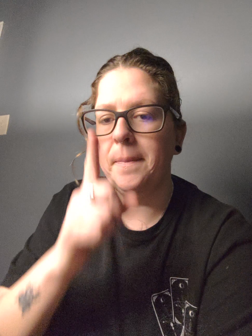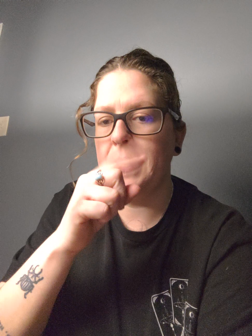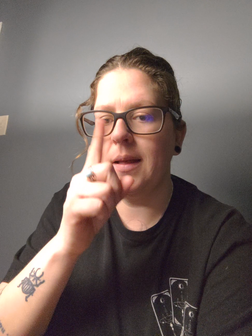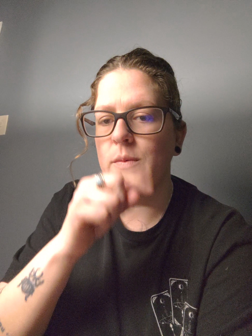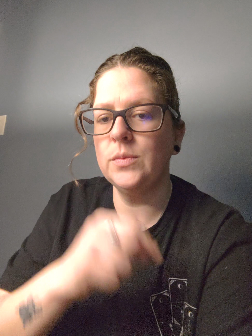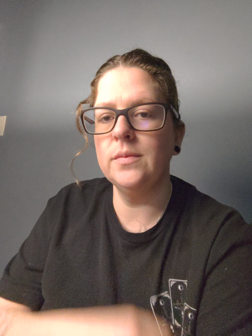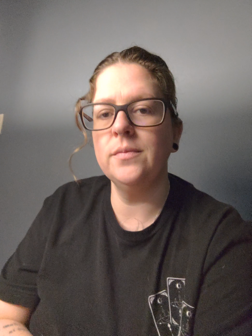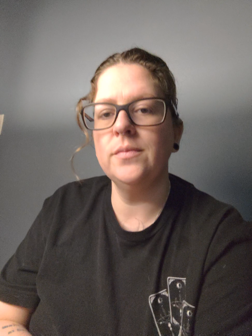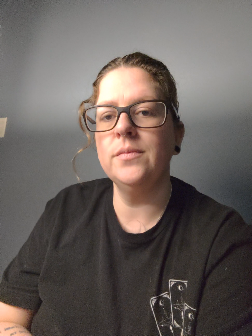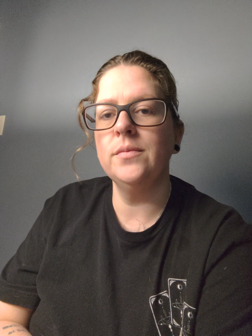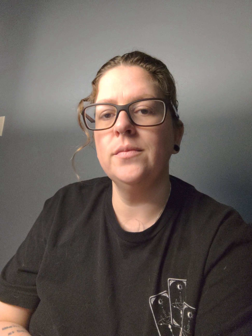mouse